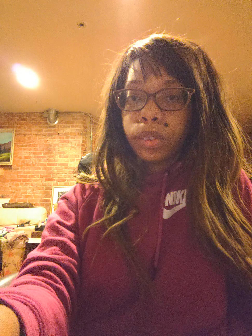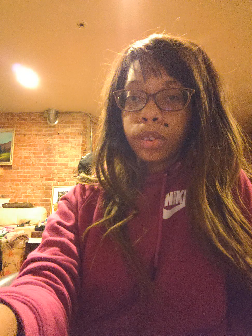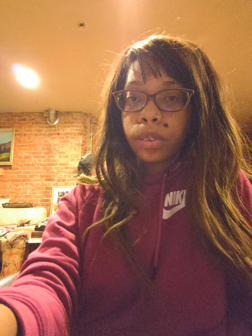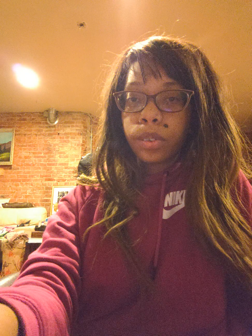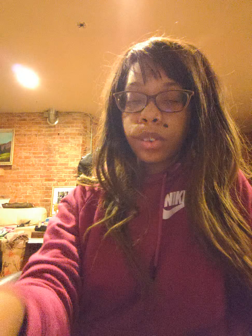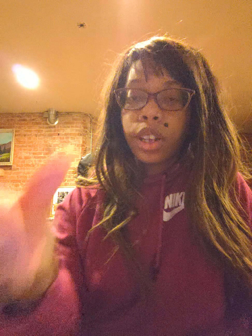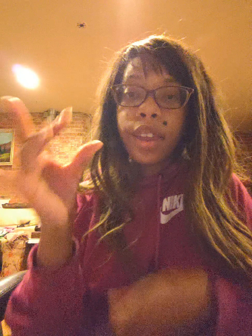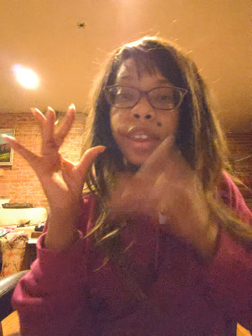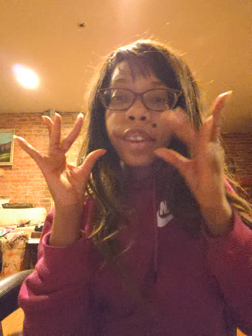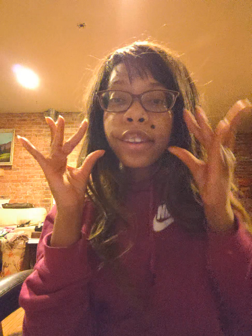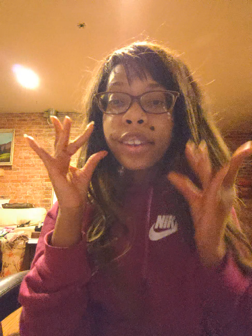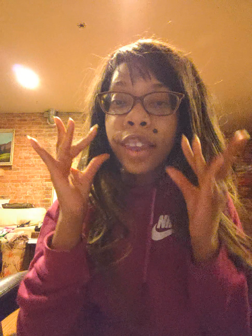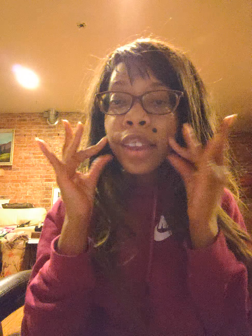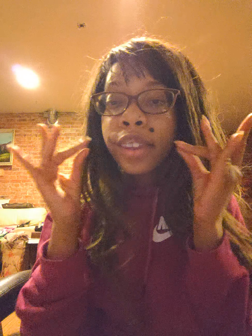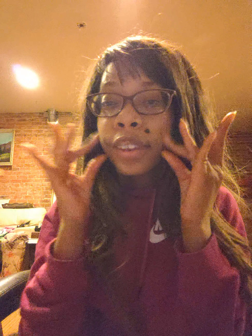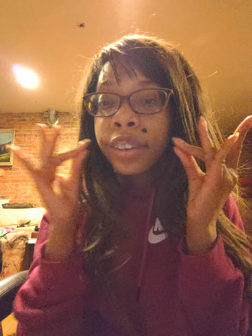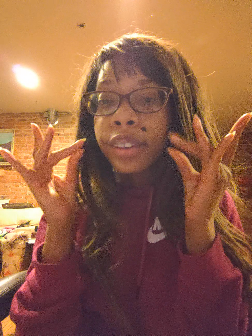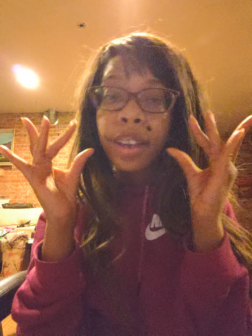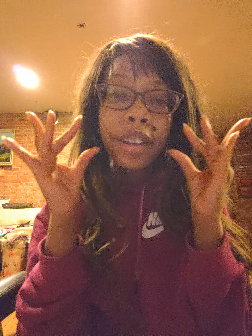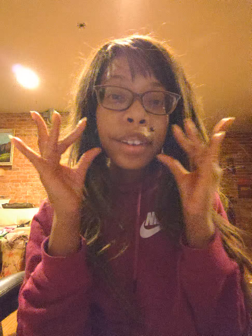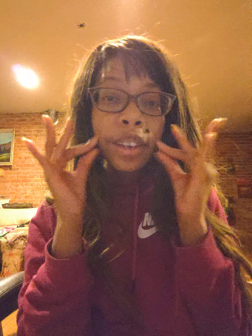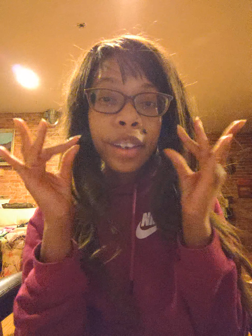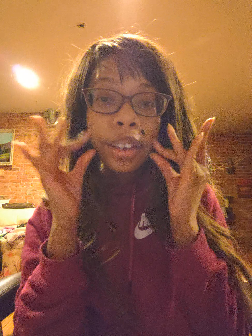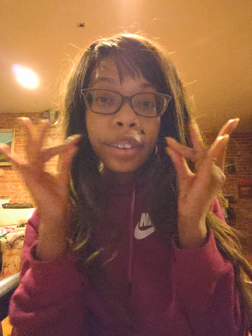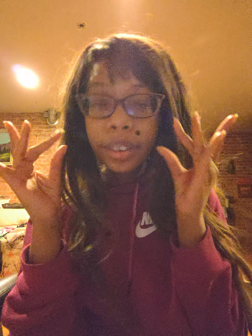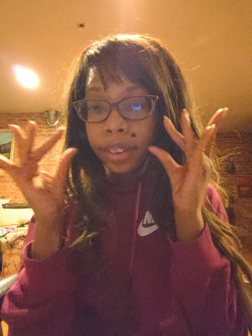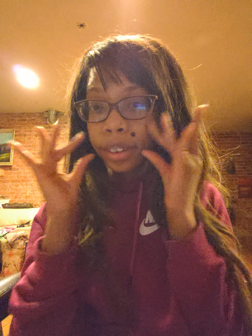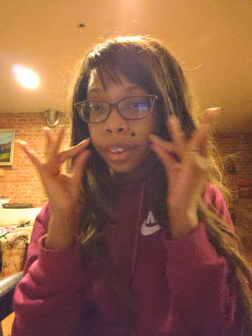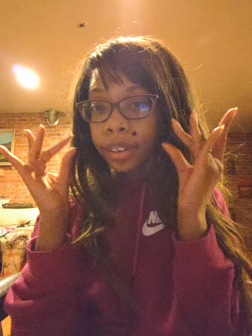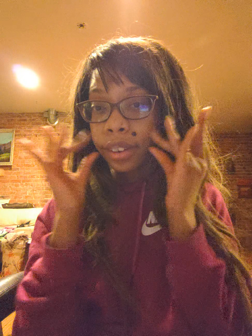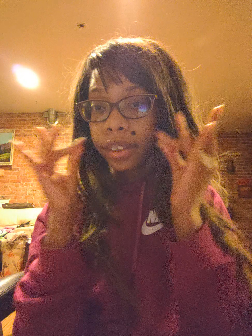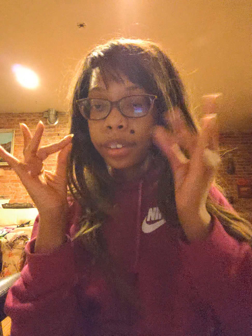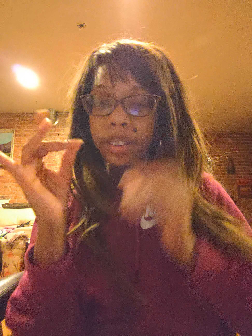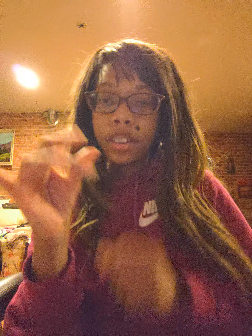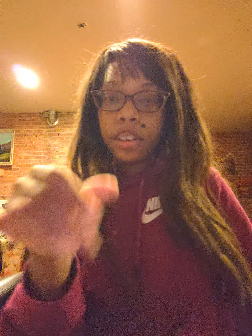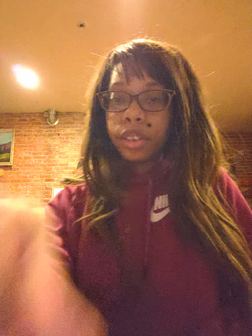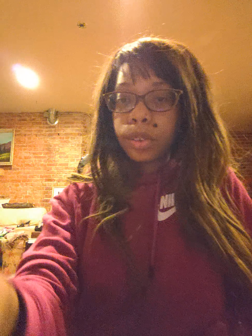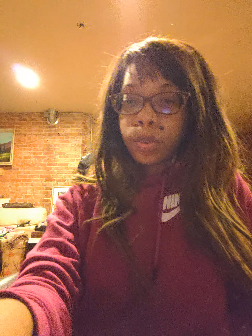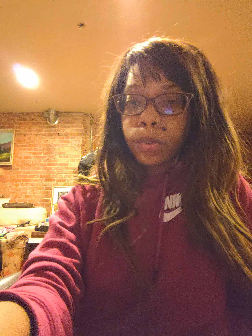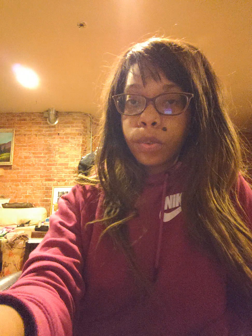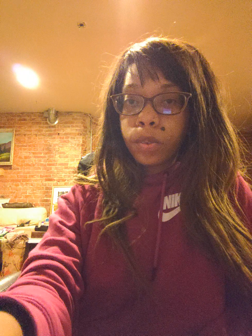kitty